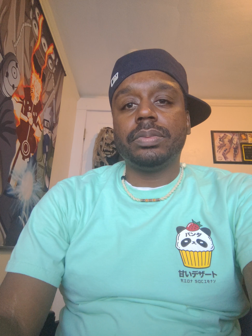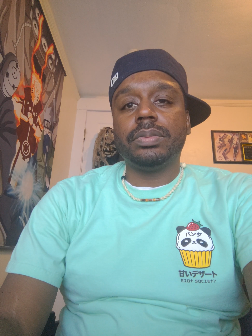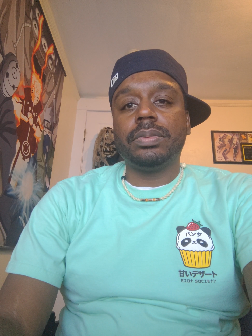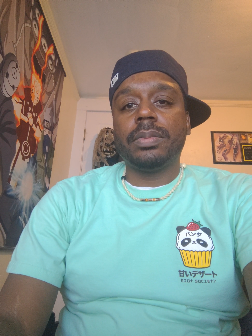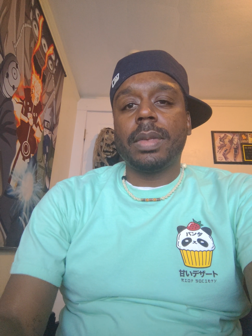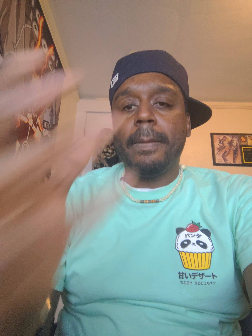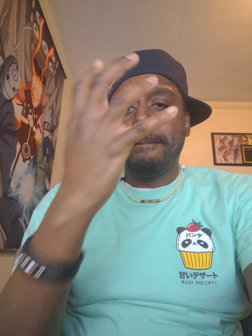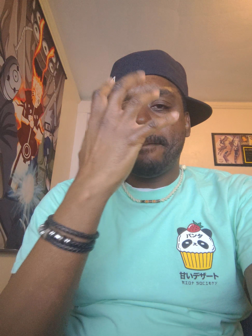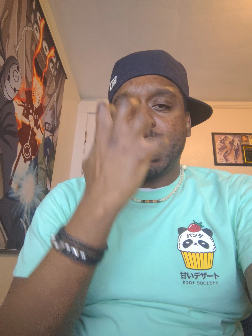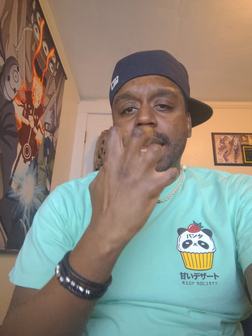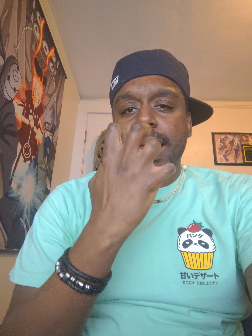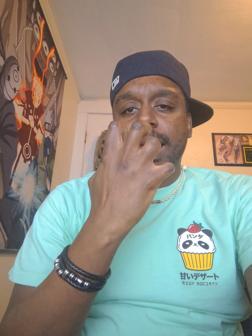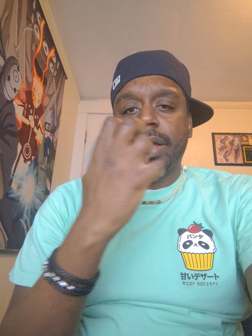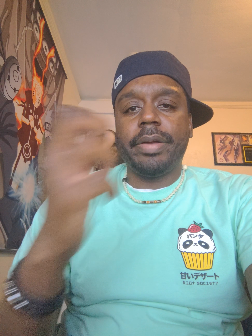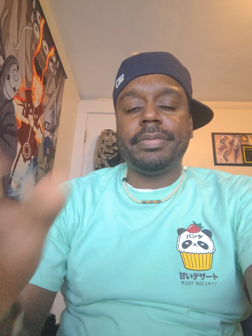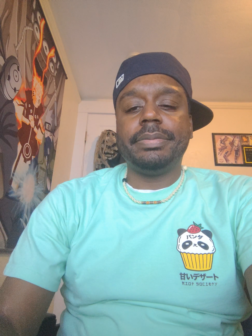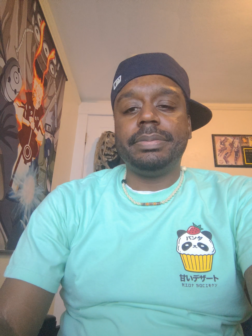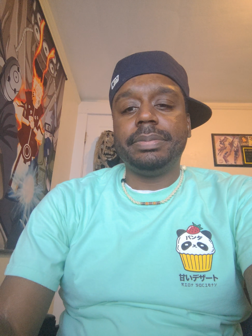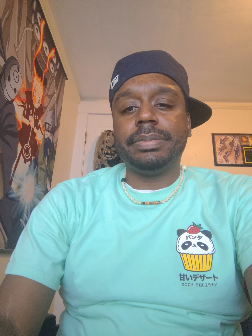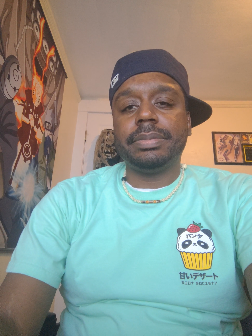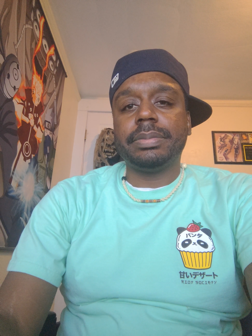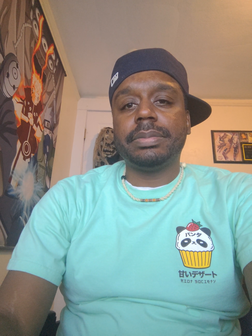mad